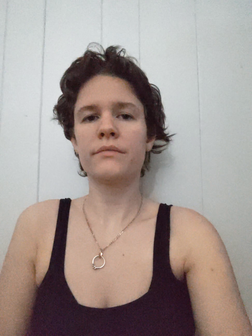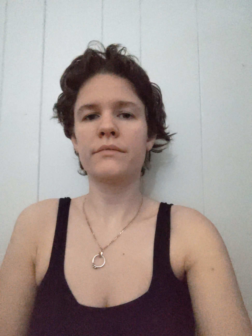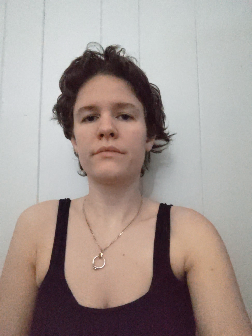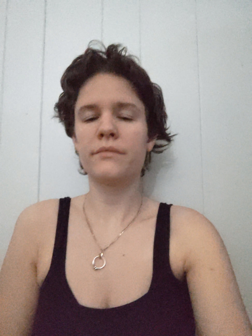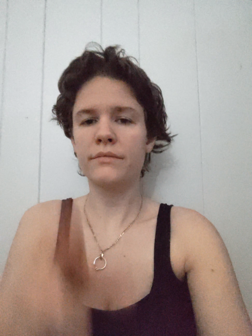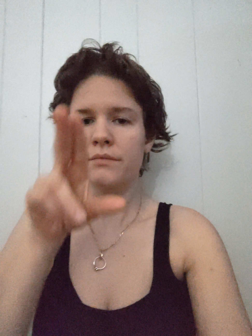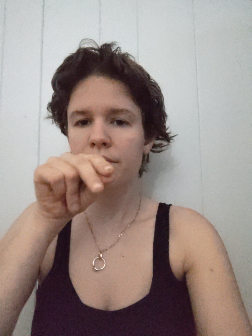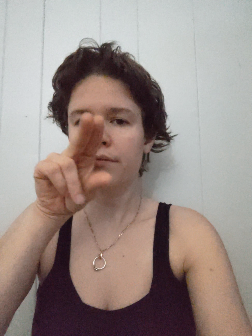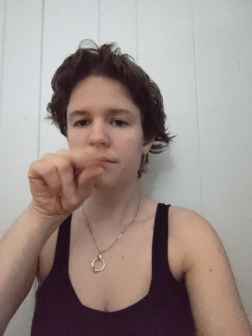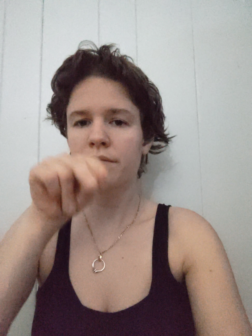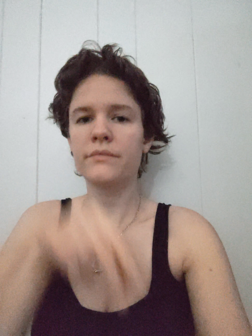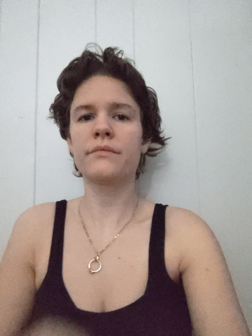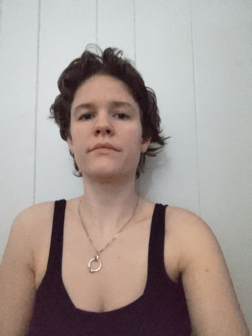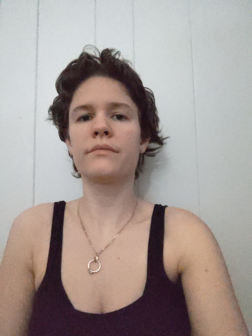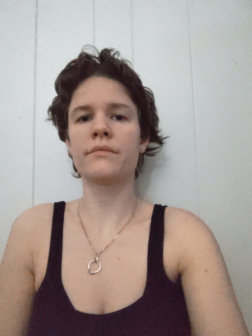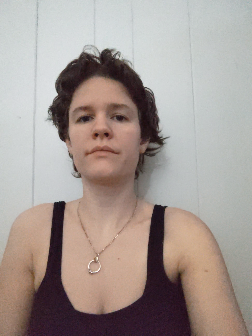duck